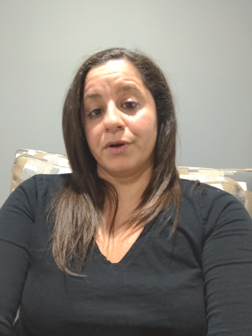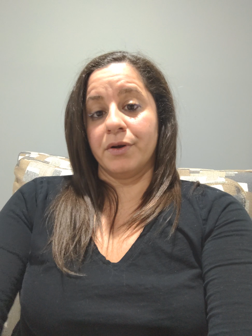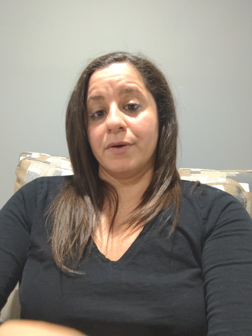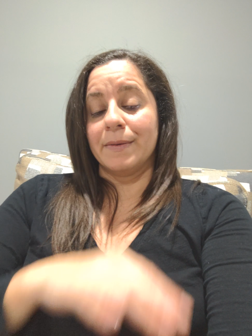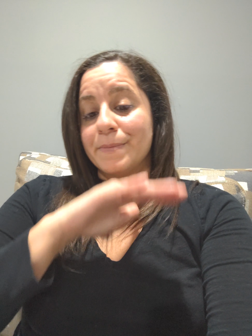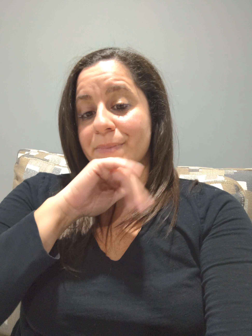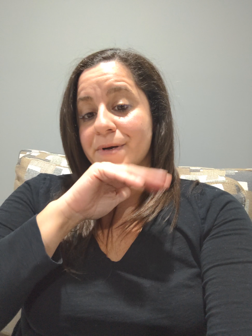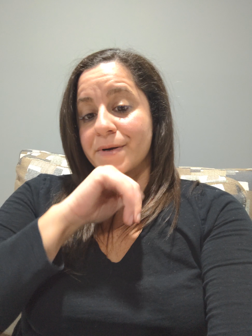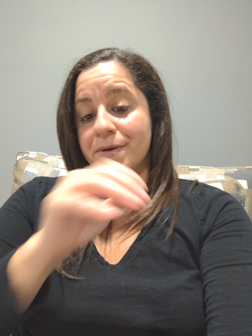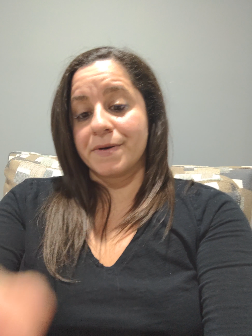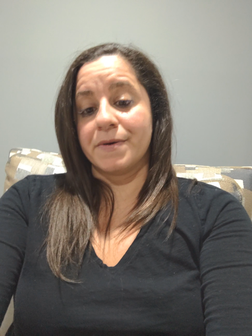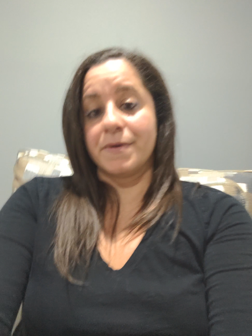pig